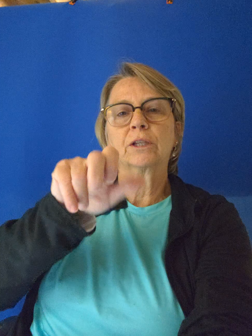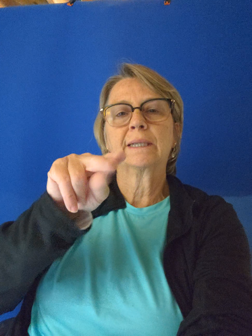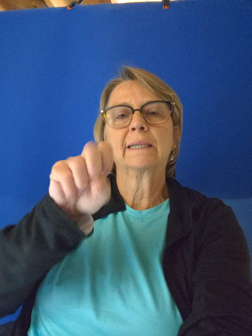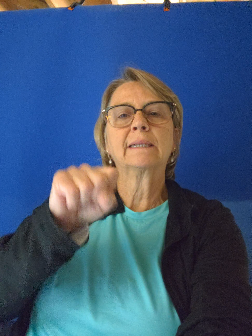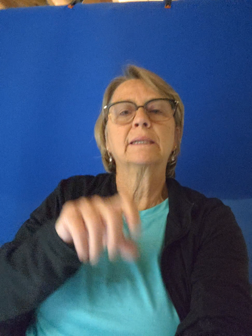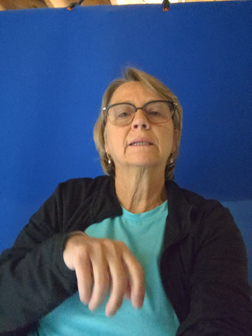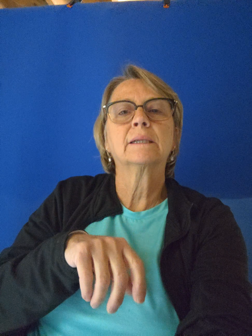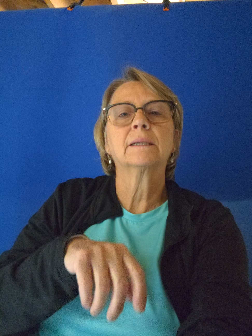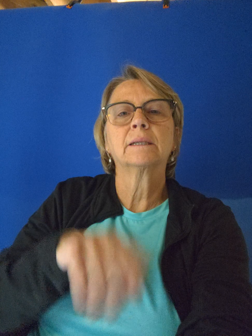jeans